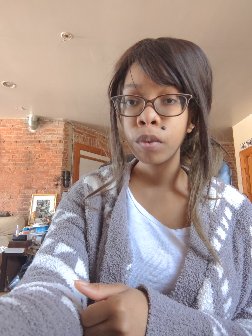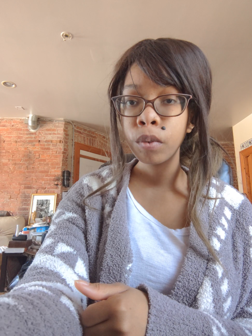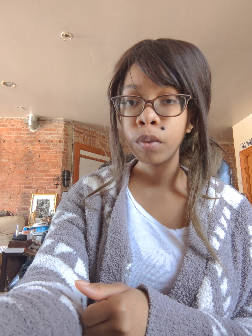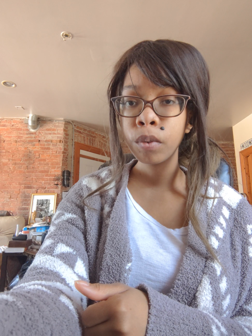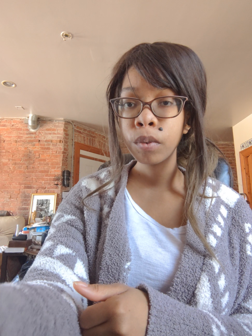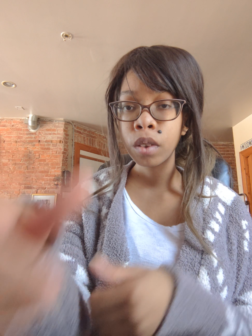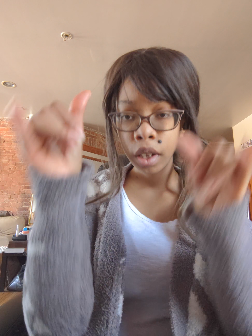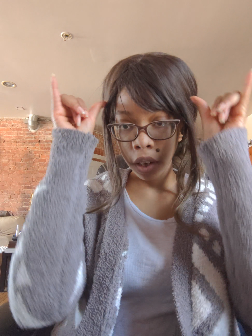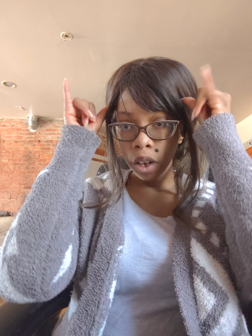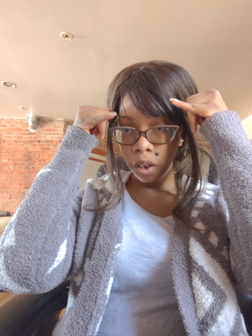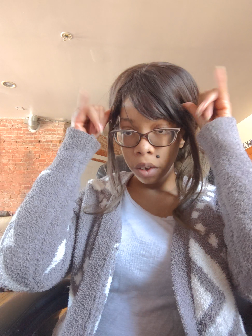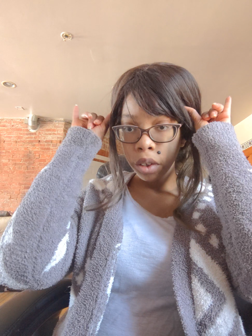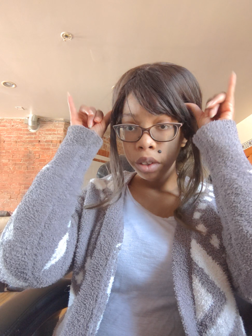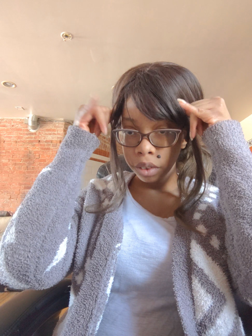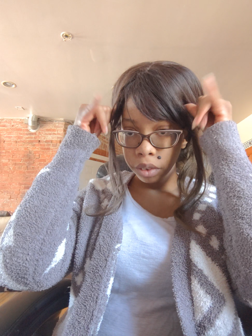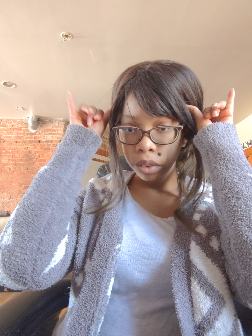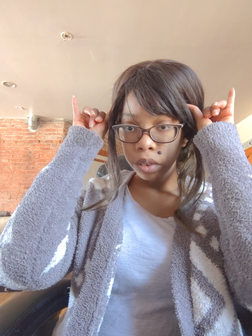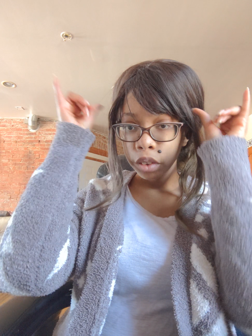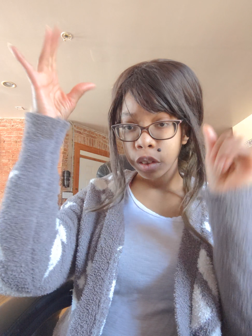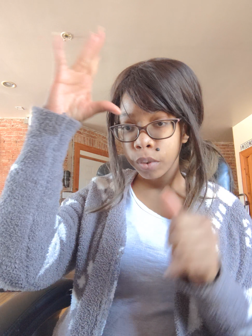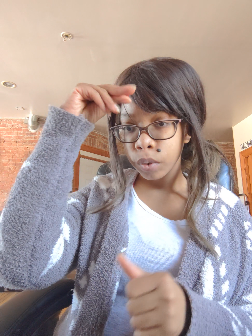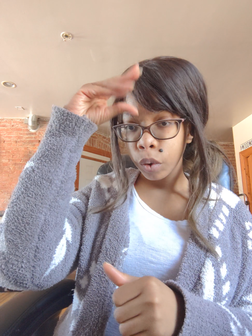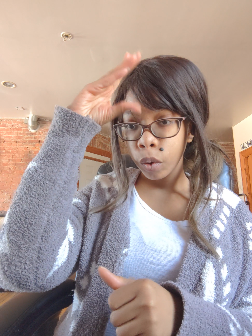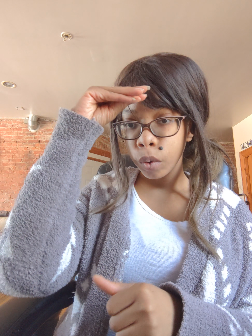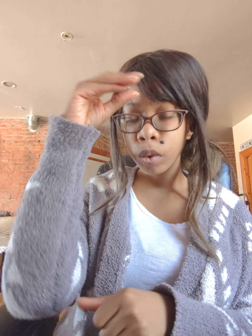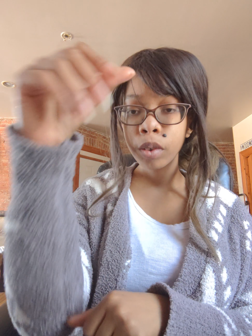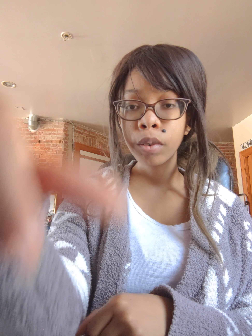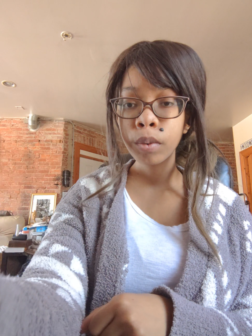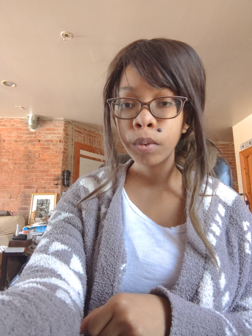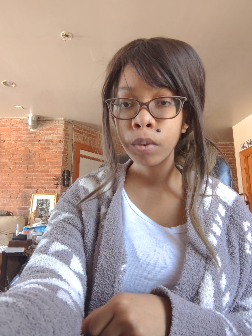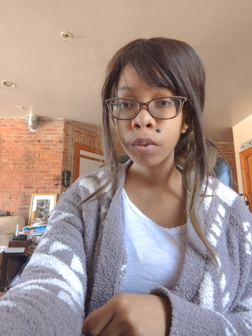cowboy